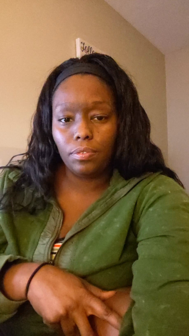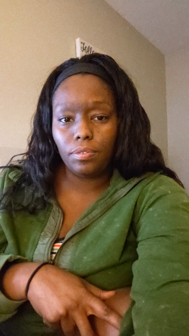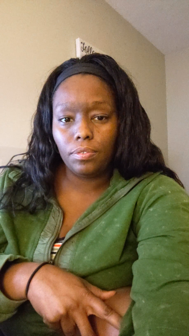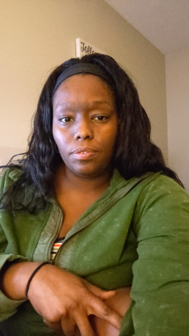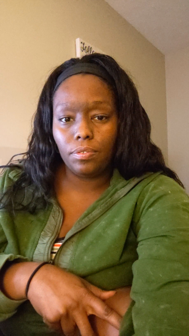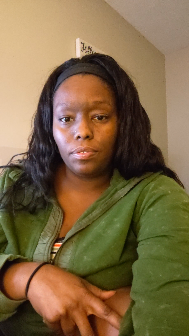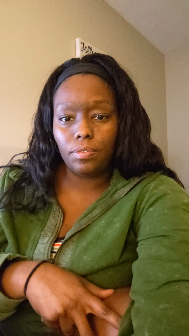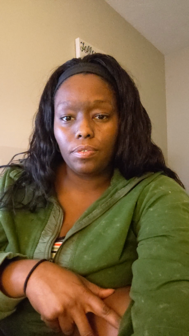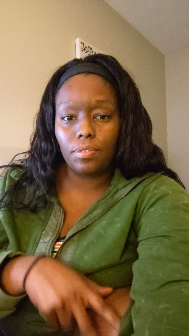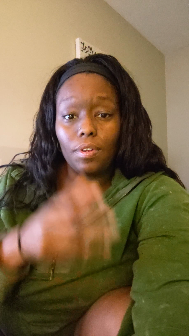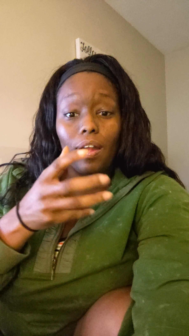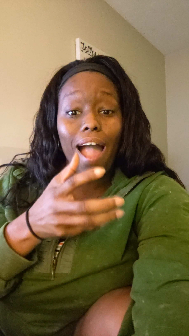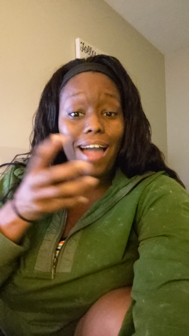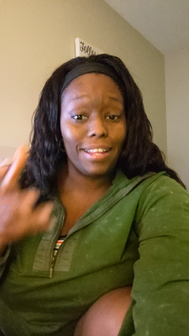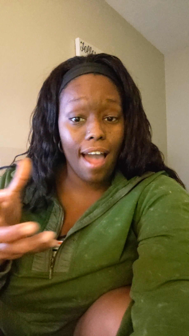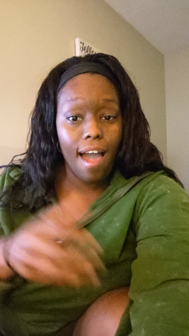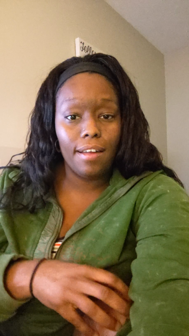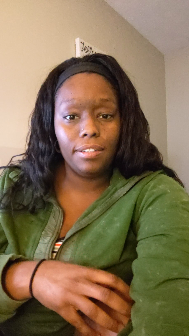a lot